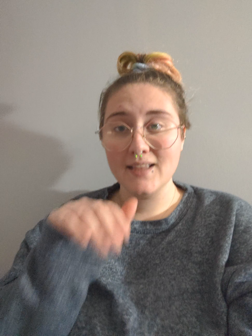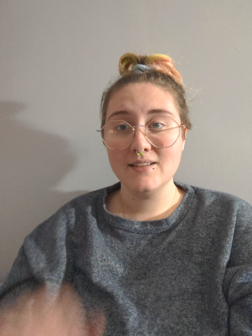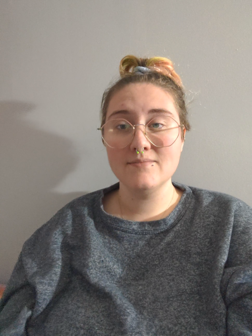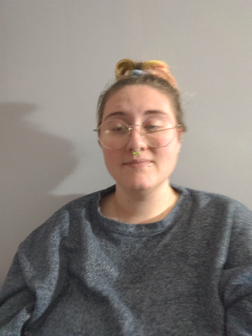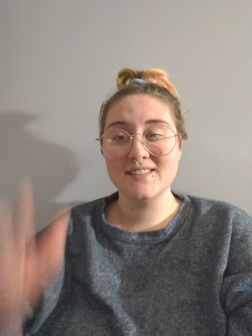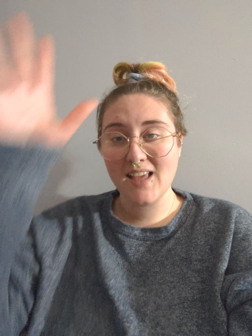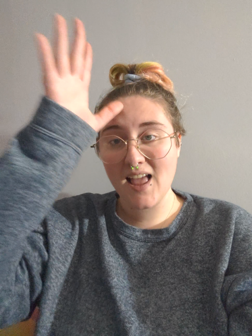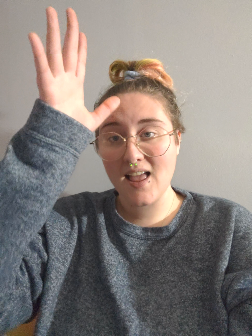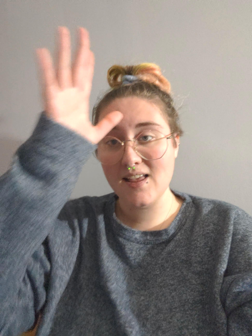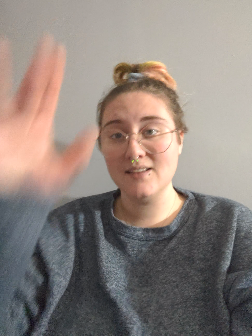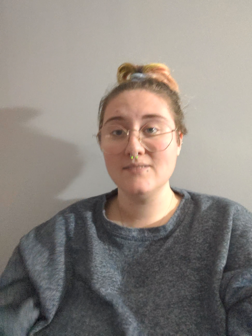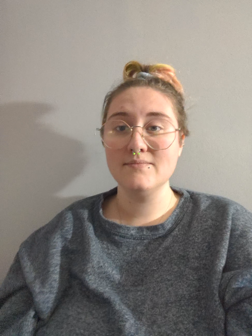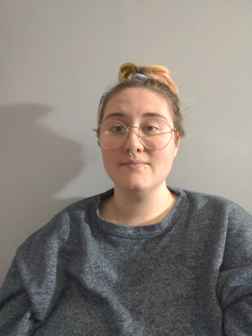dad